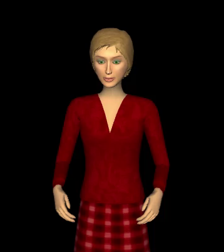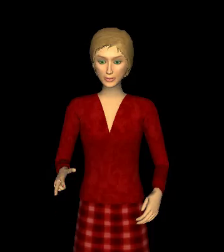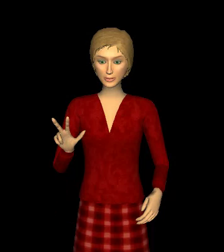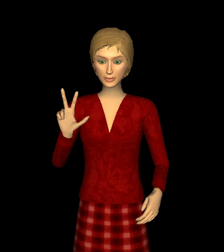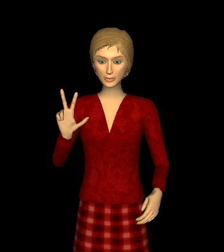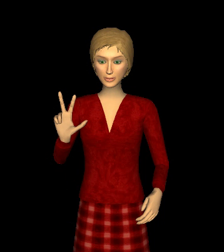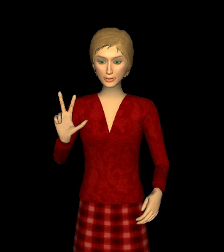3